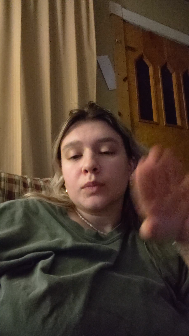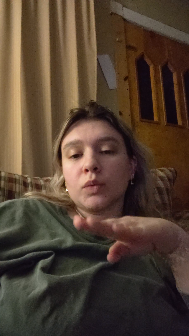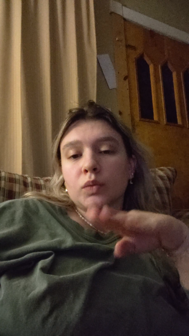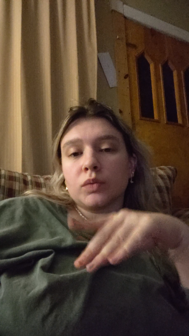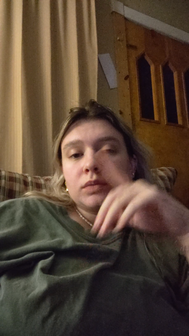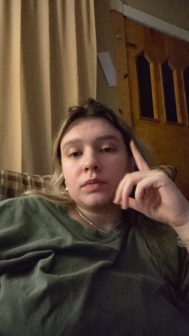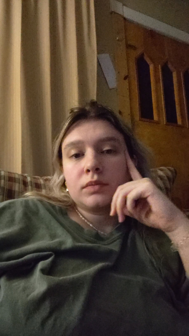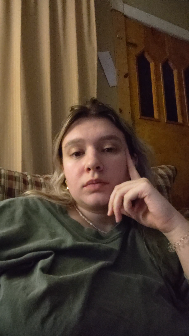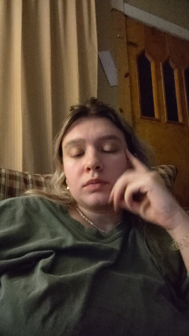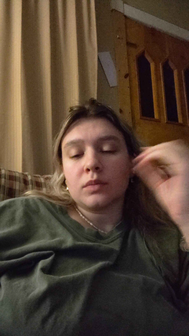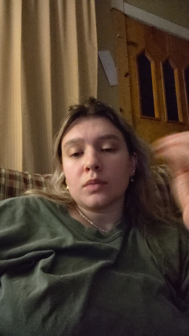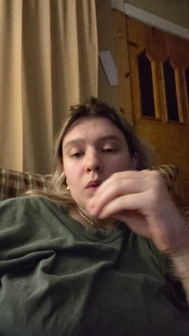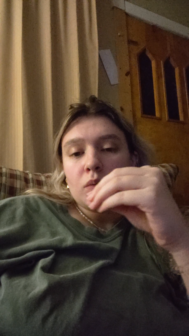more